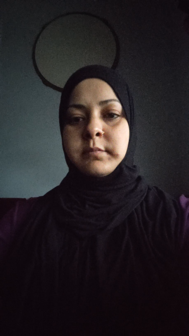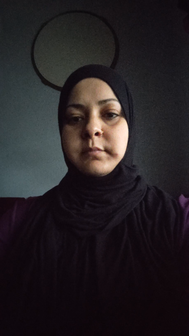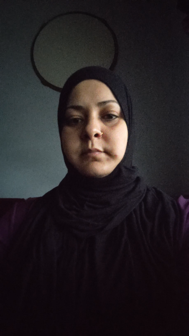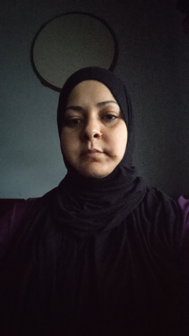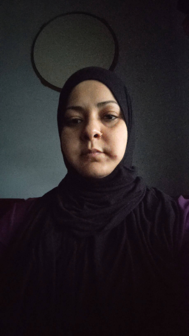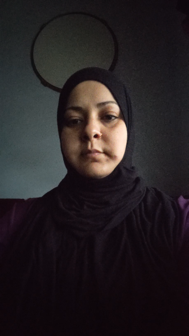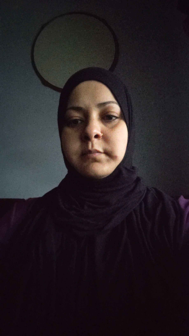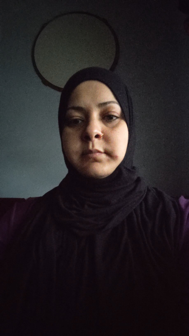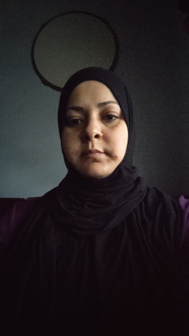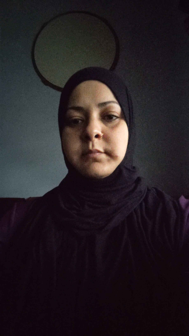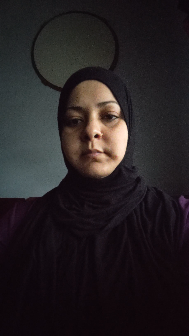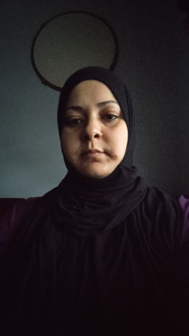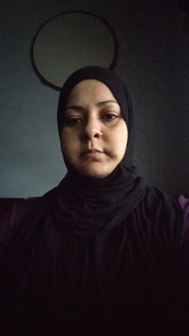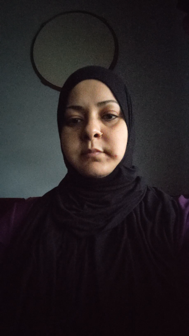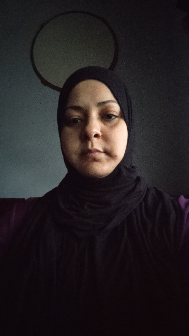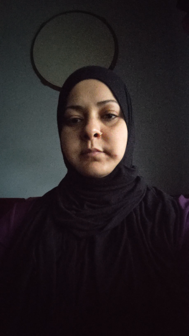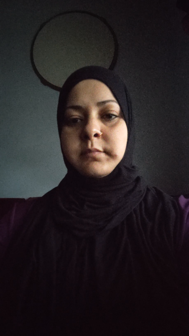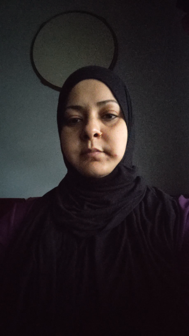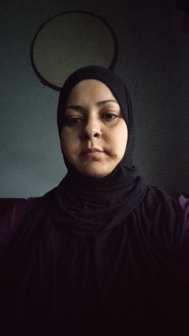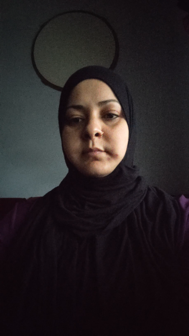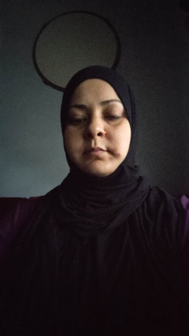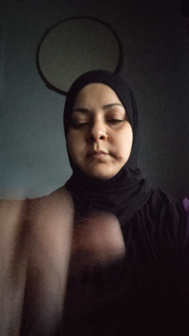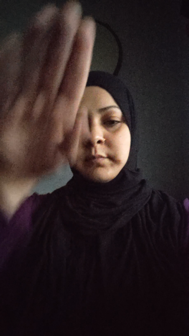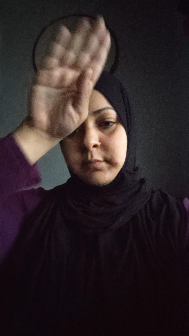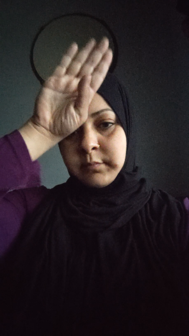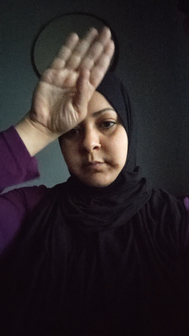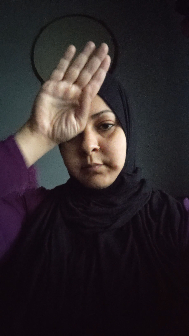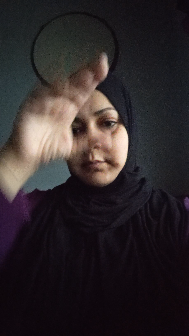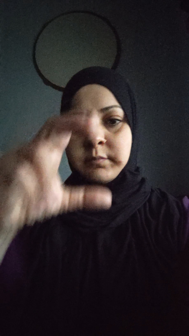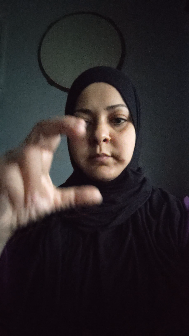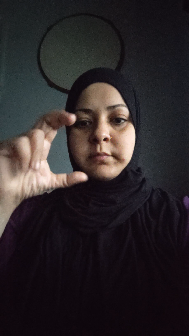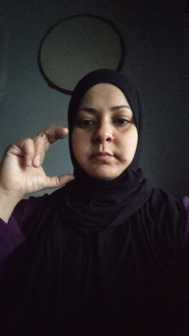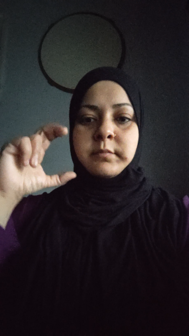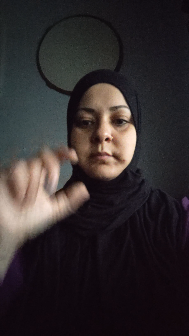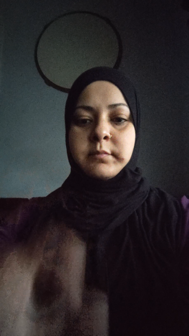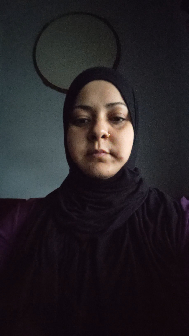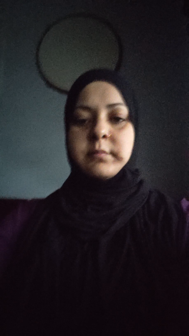fire truck